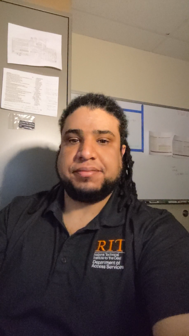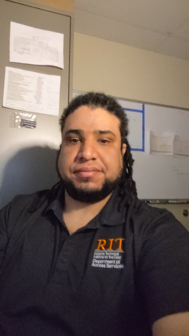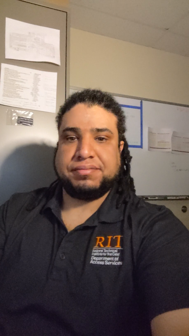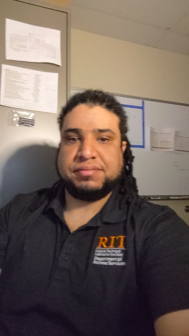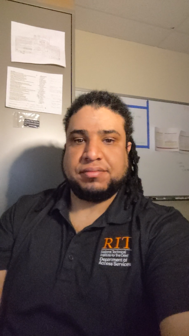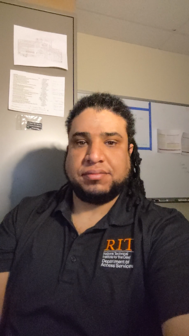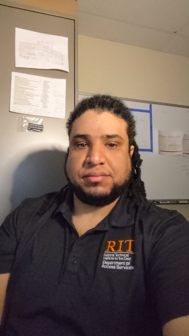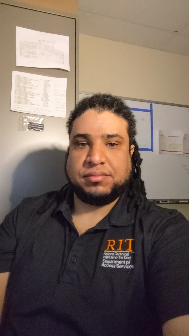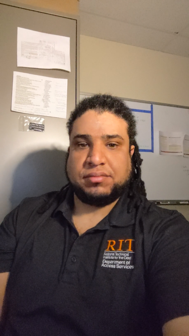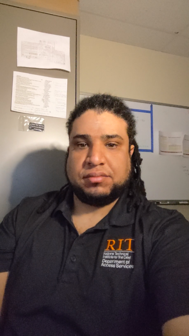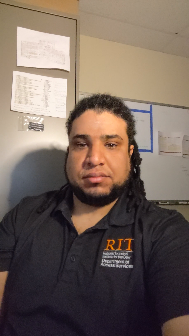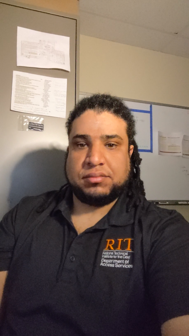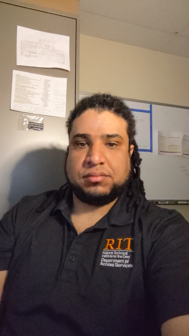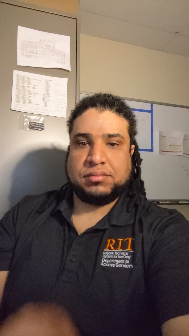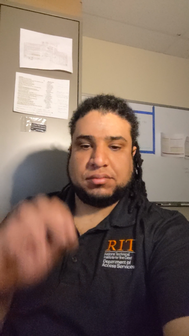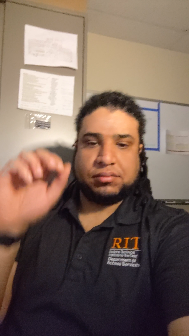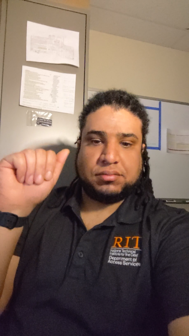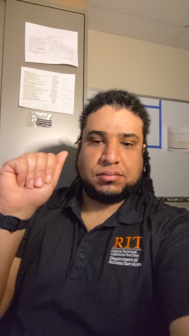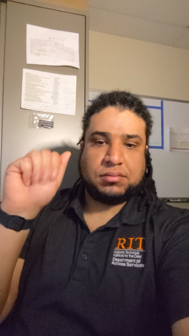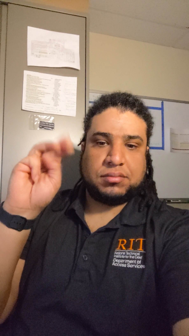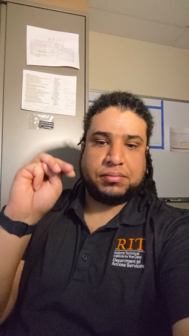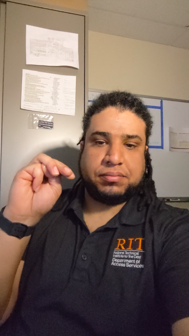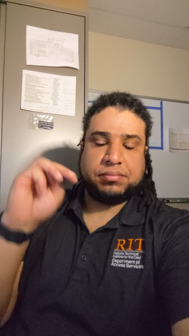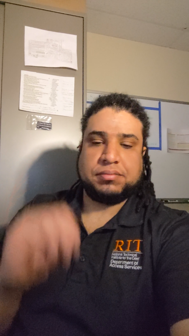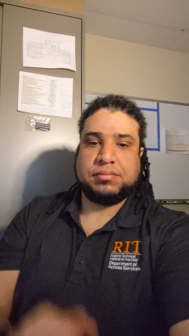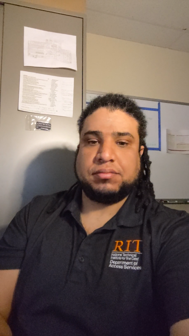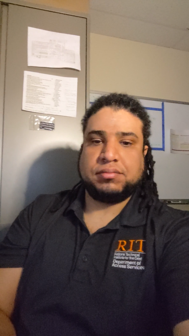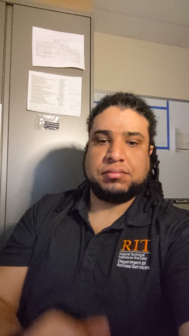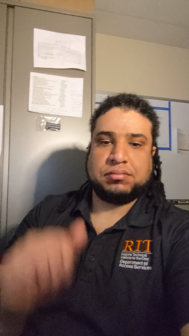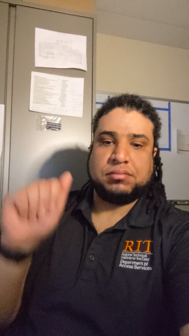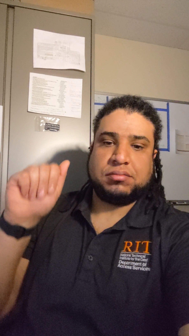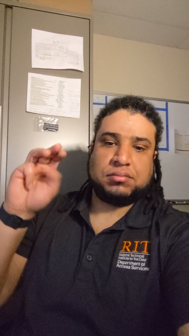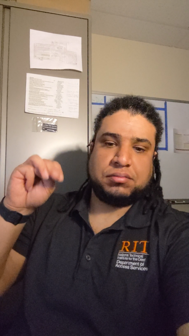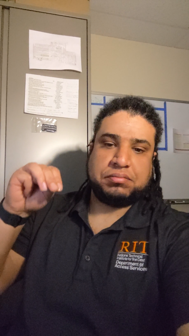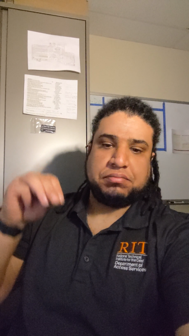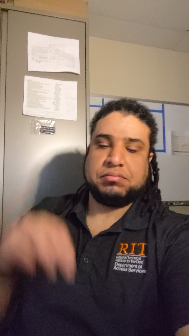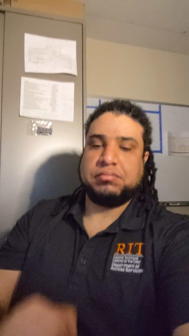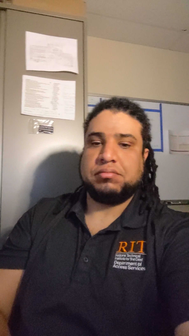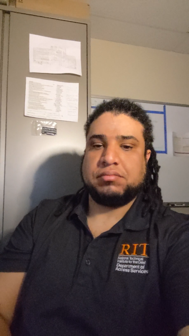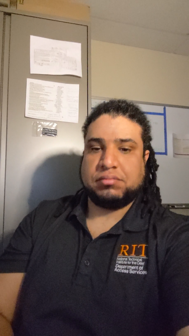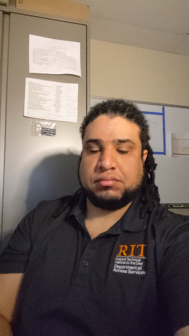am